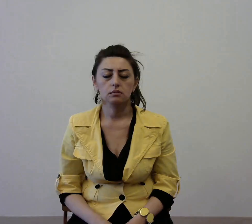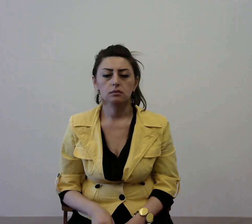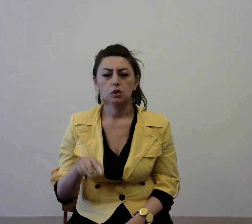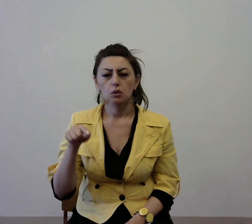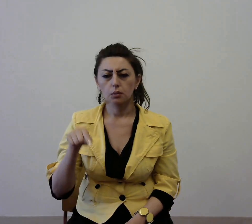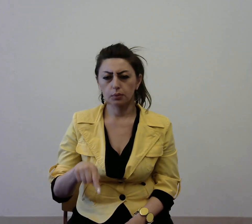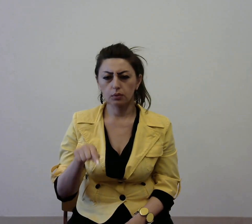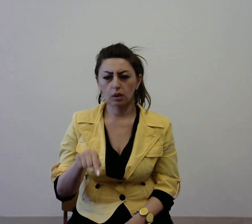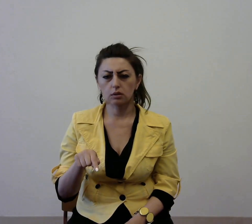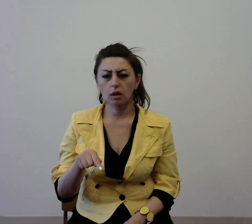burda